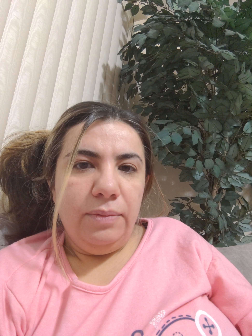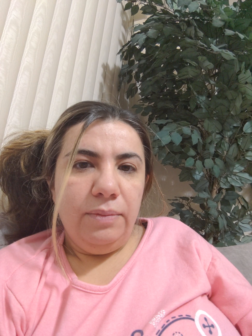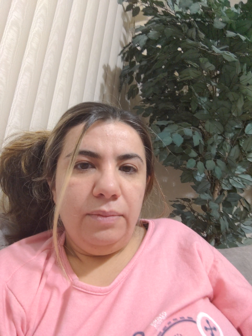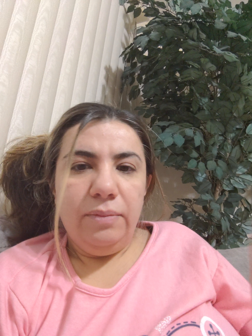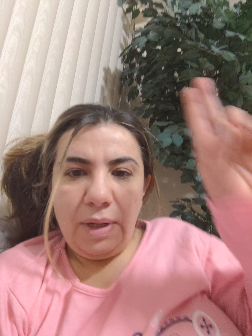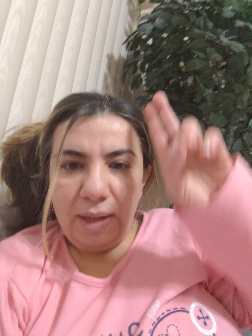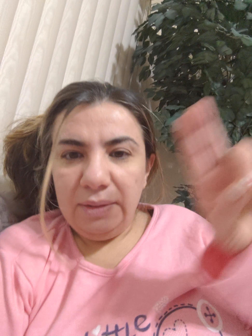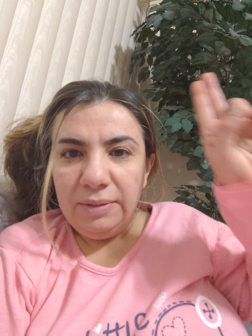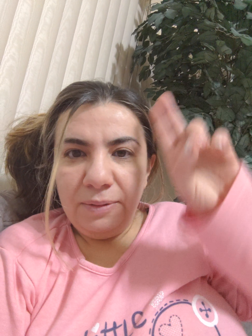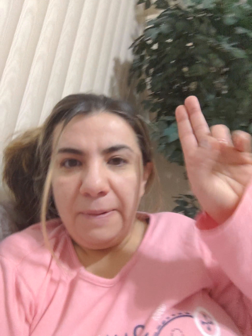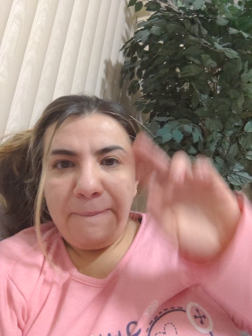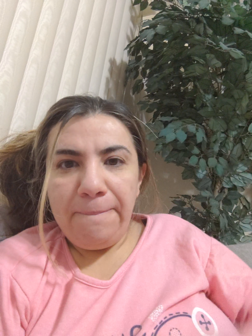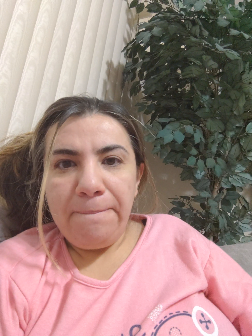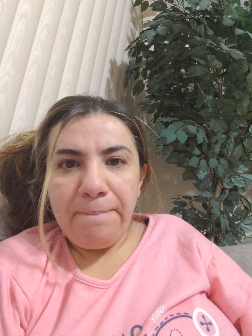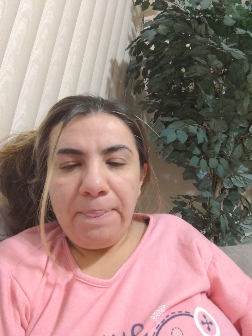uncle